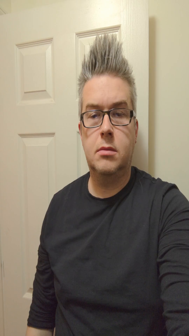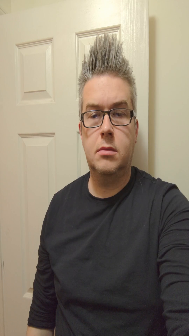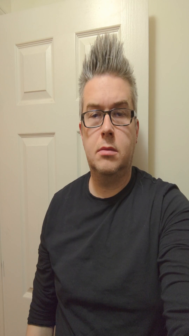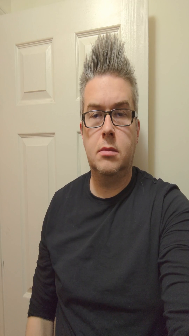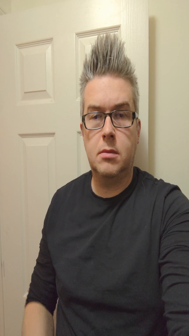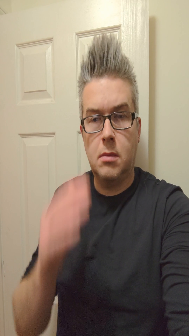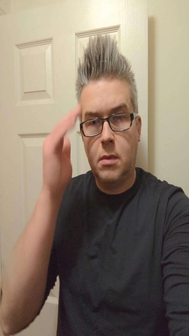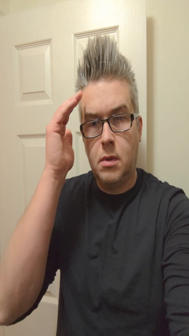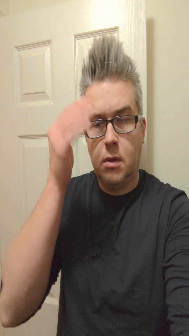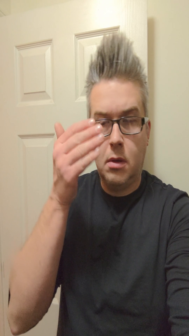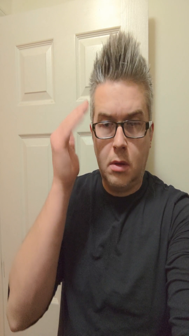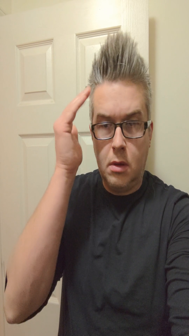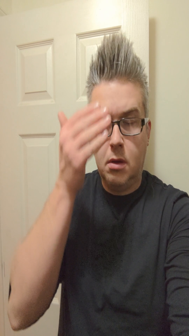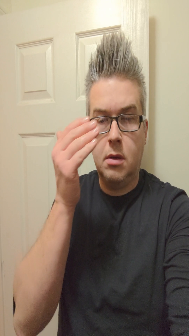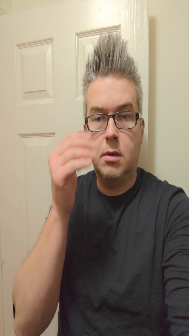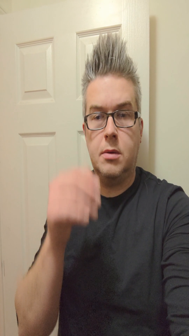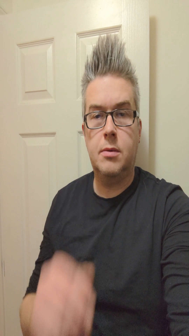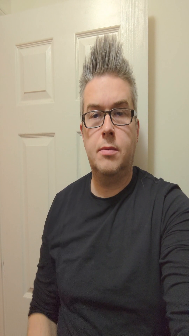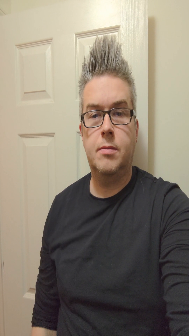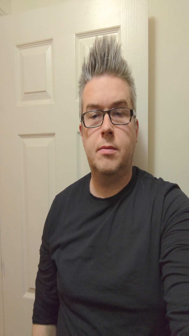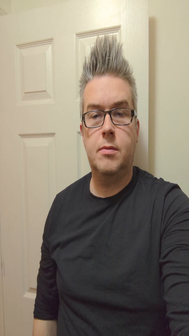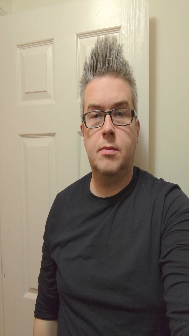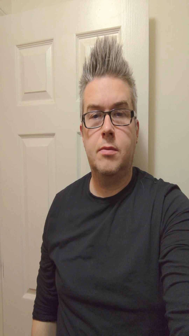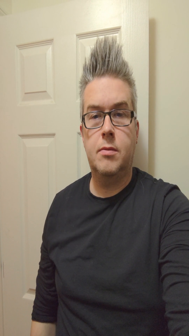sleepy